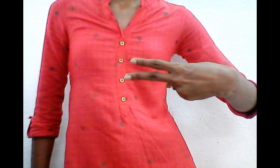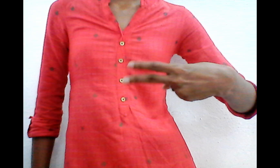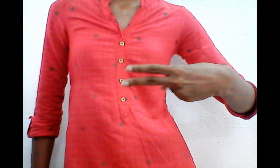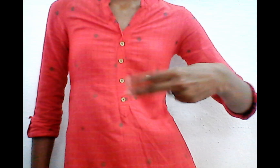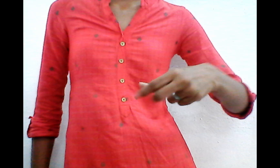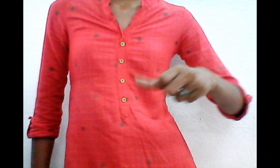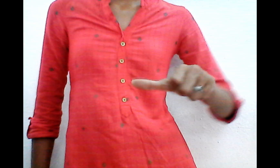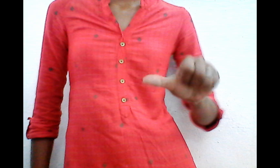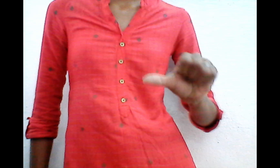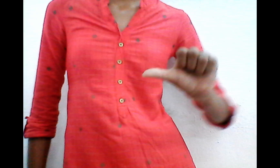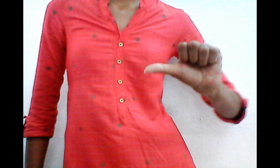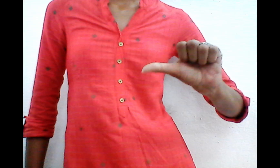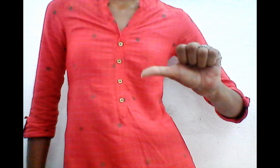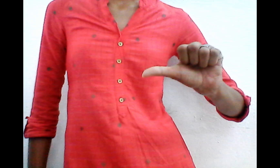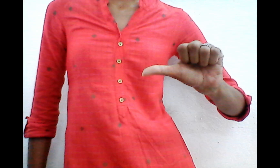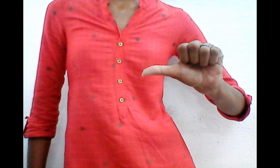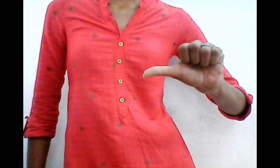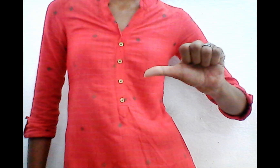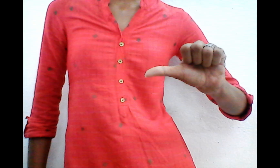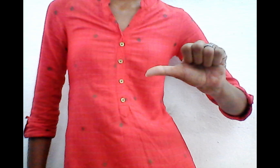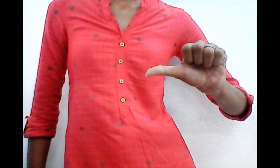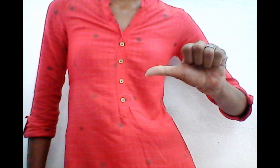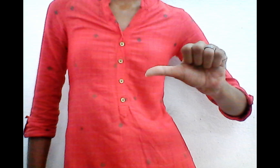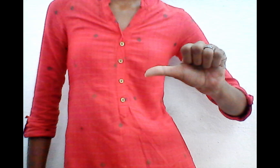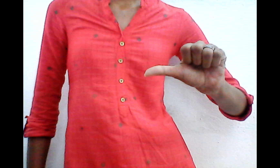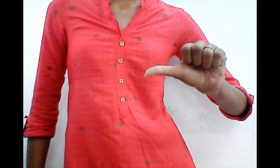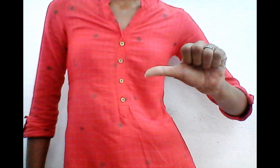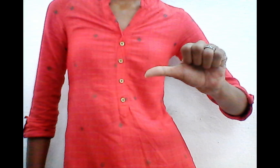ഐ